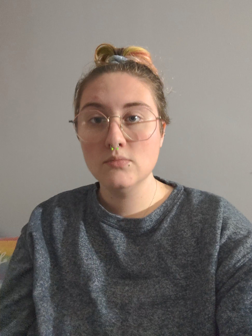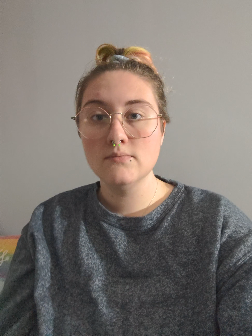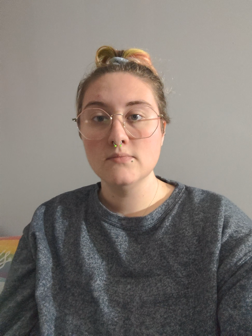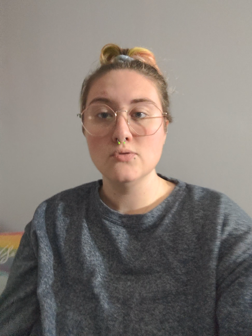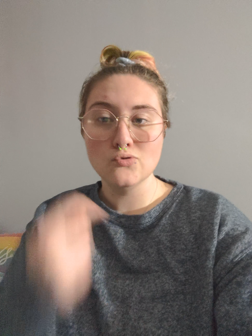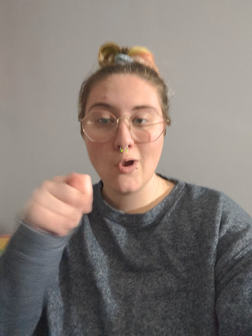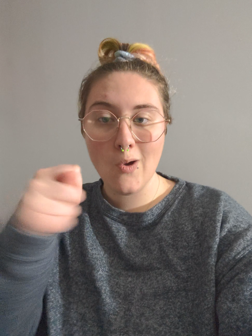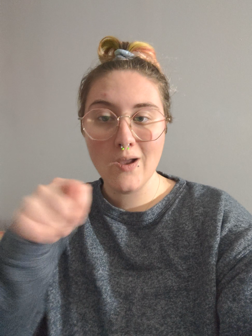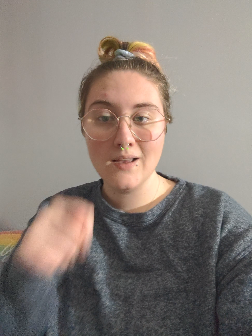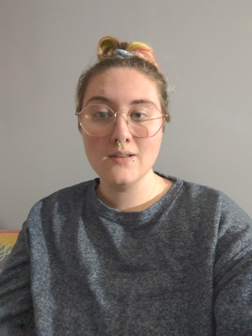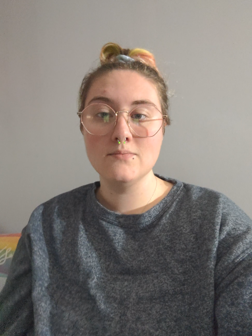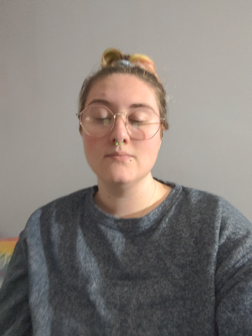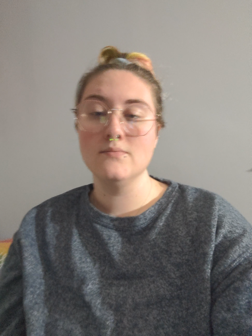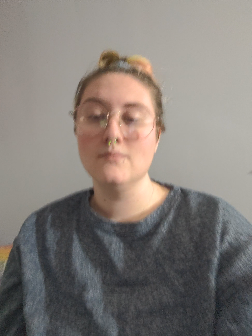toy